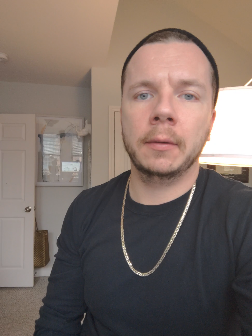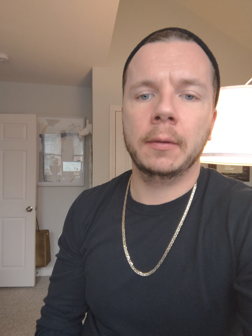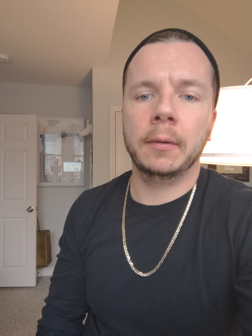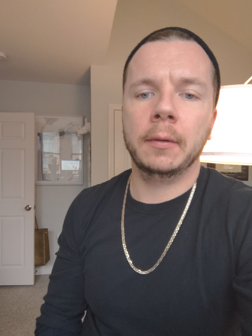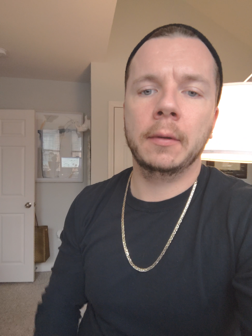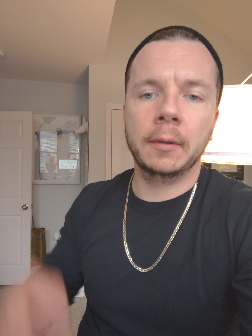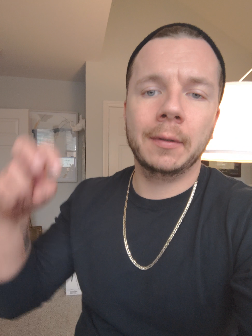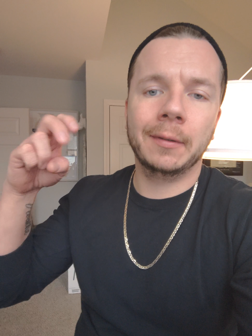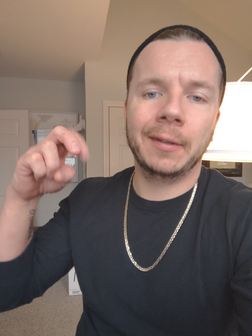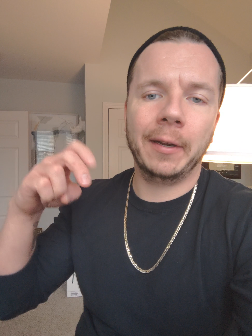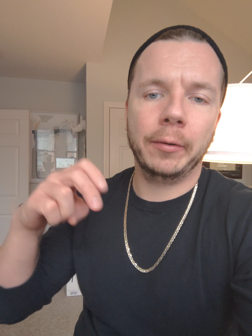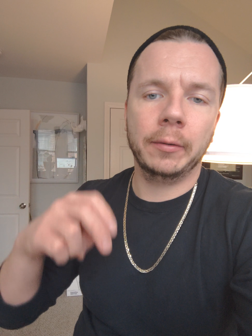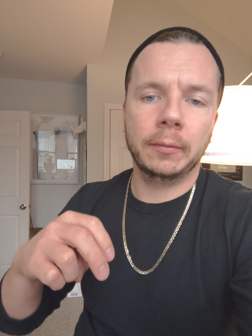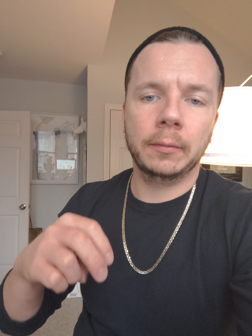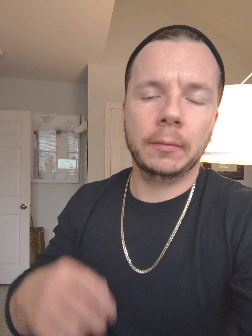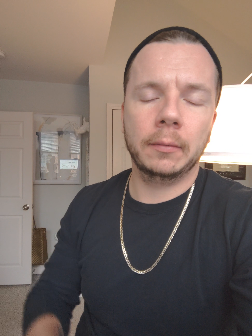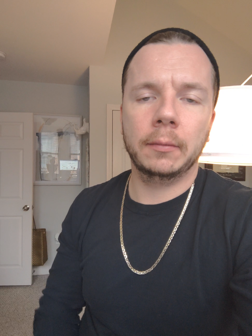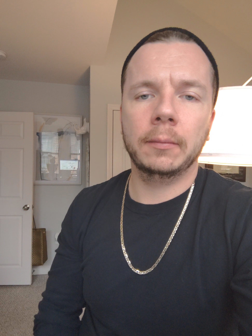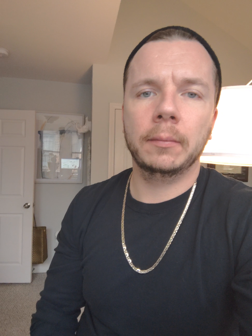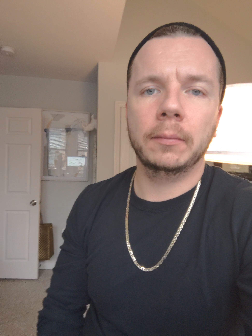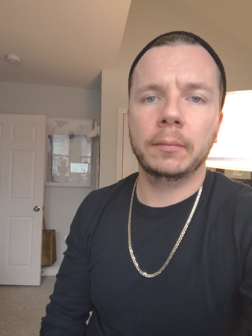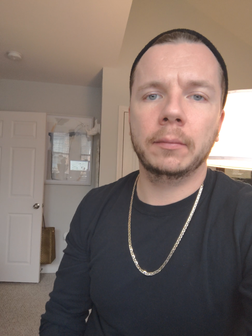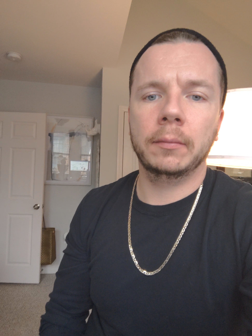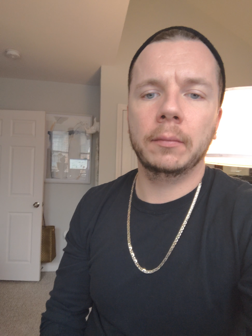stairs